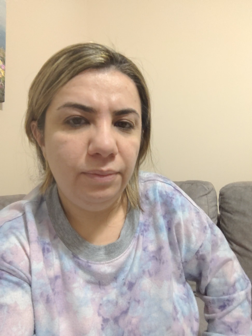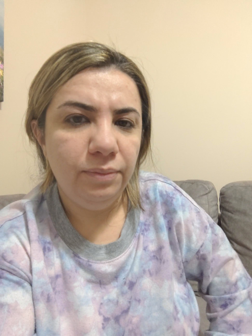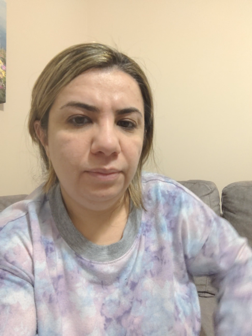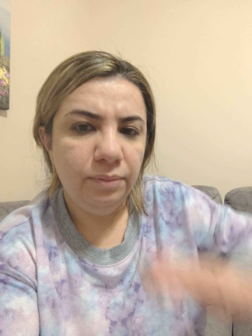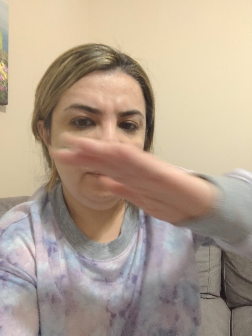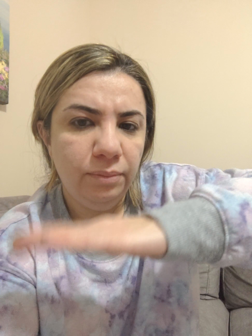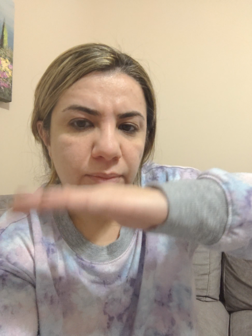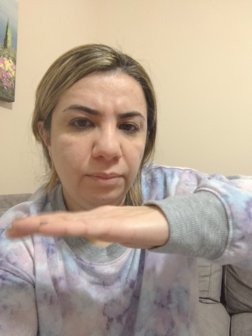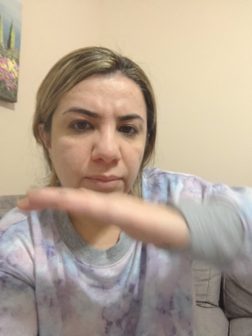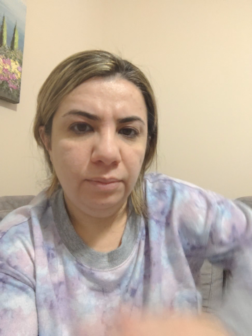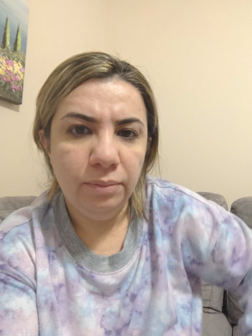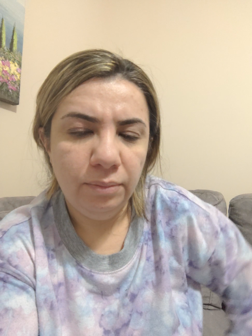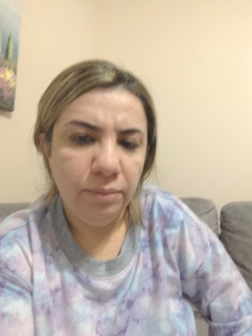table